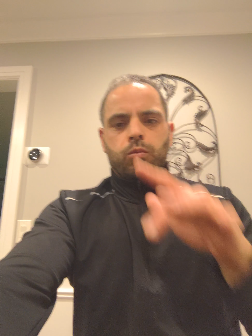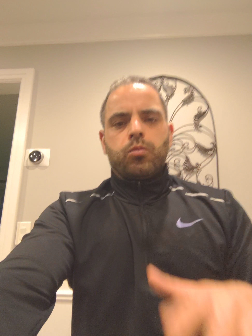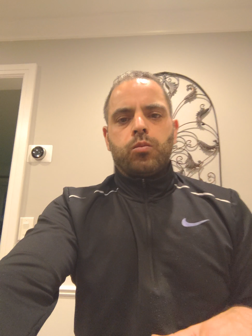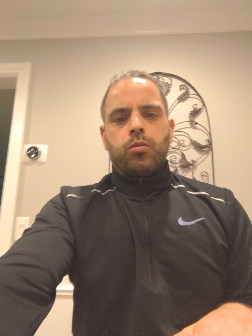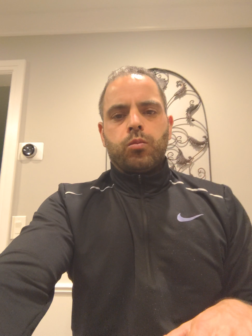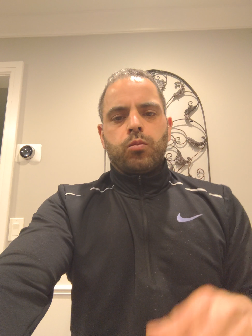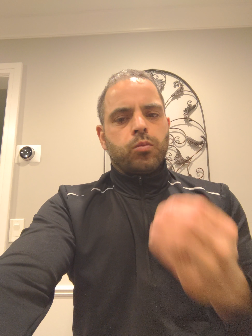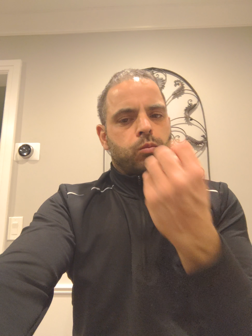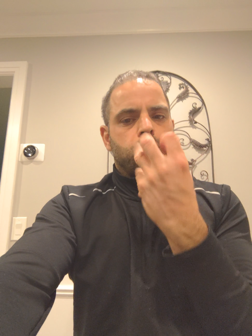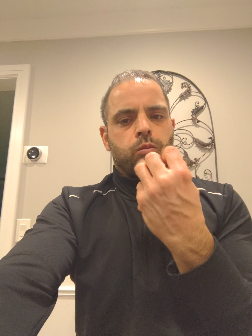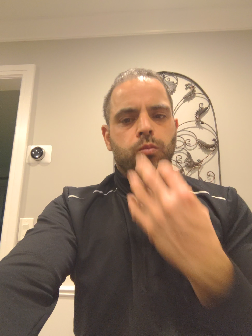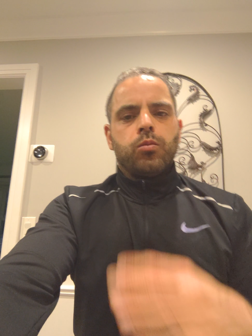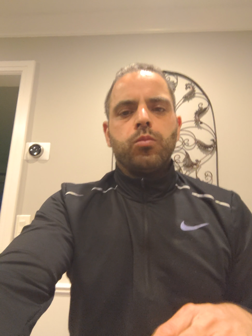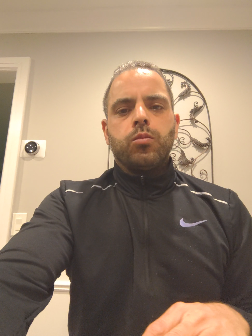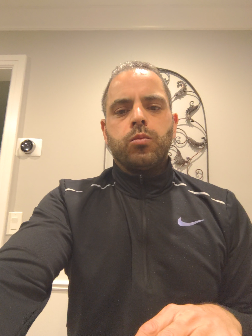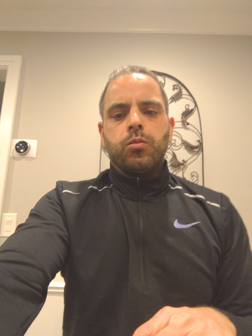snack